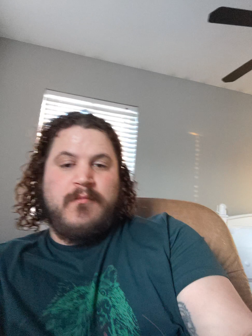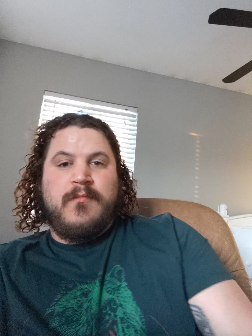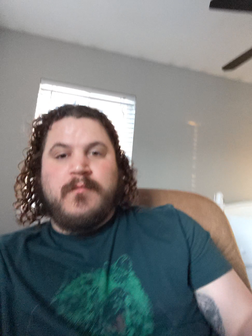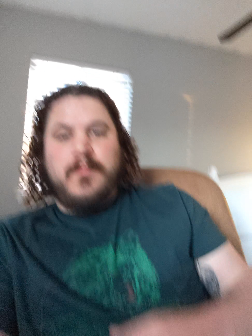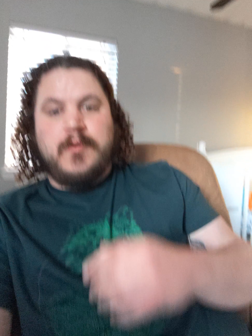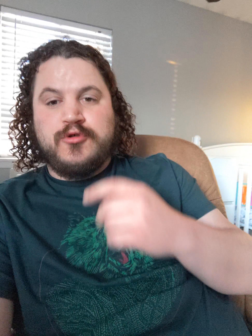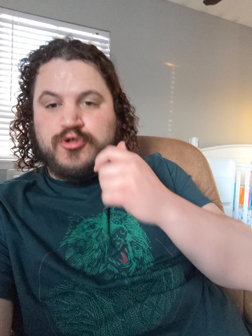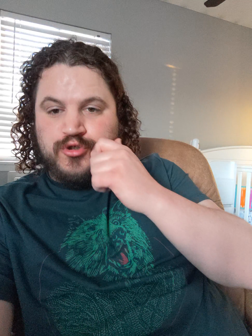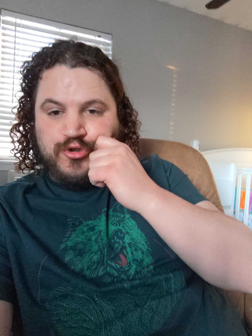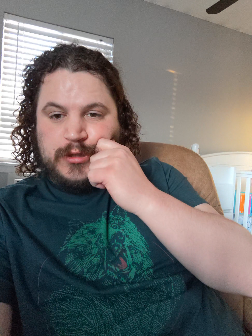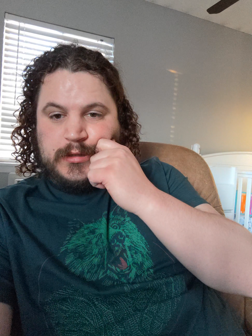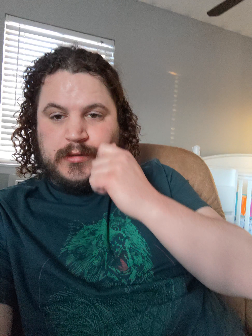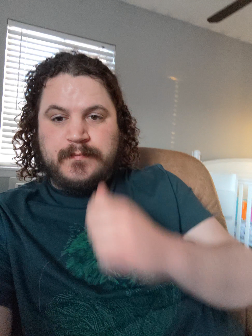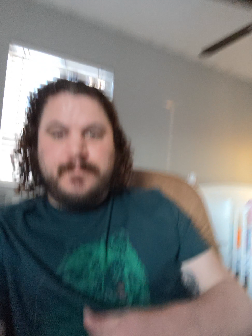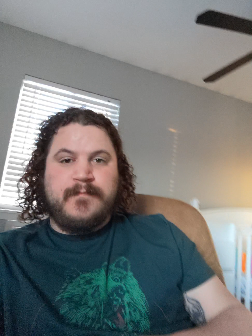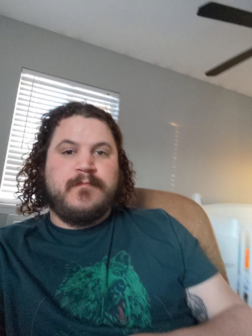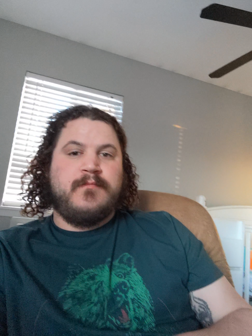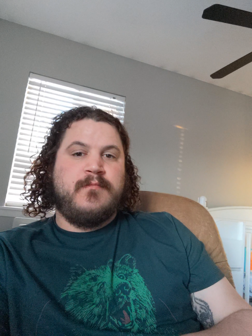cheek